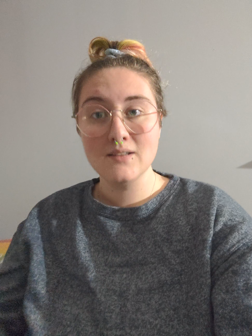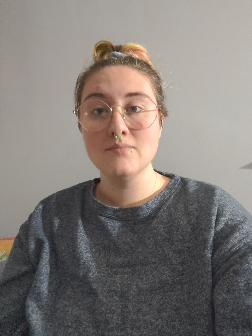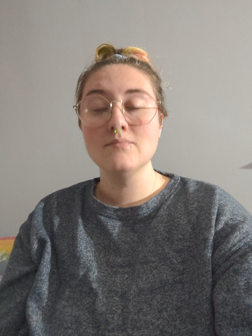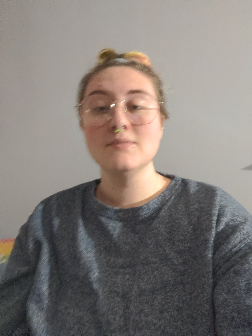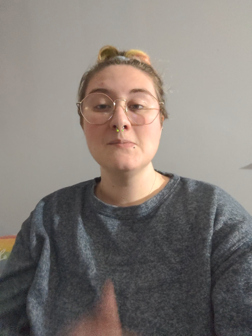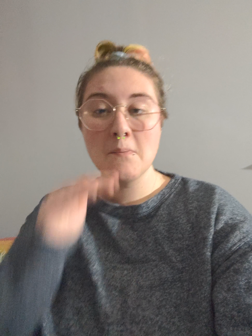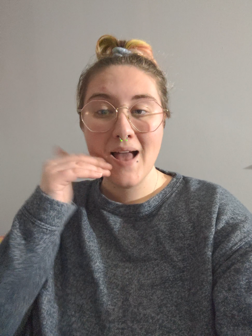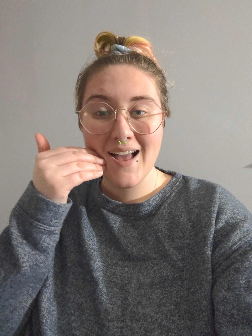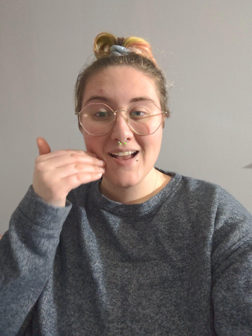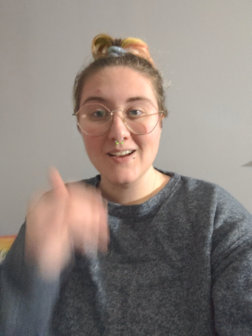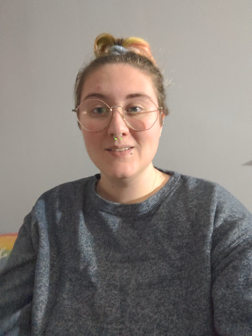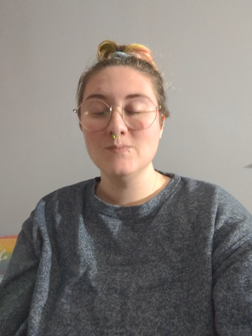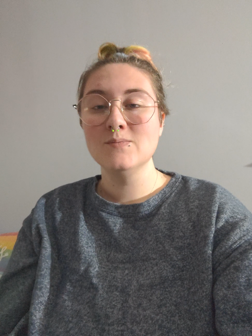smile